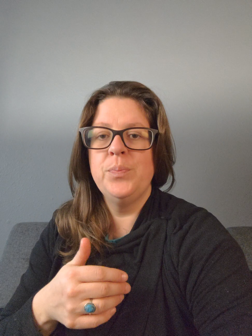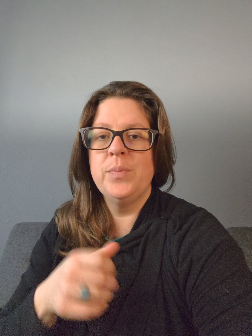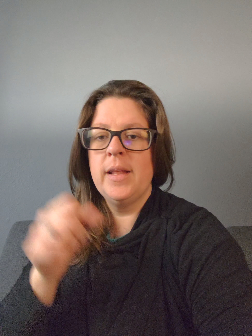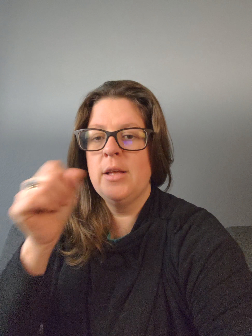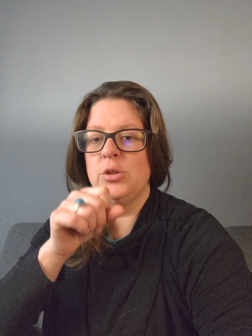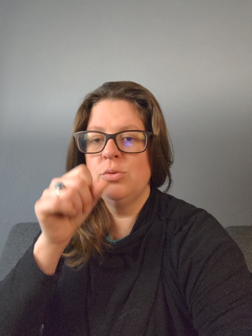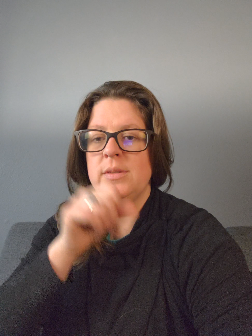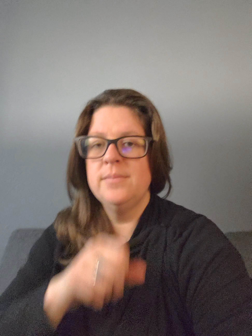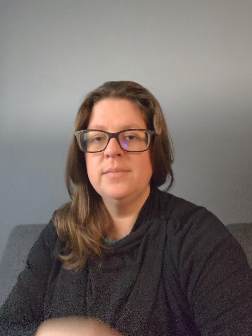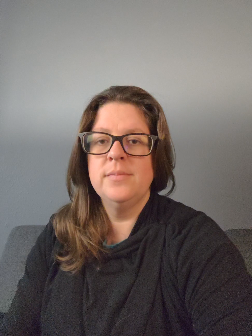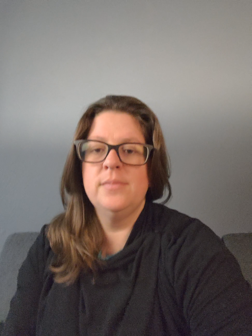ice cream